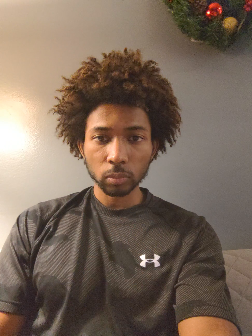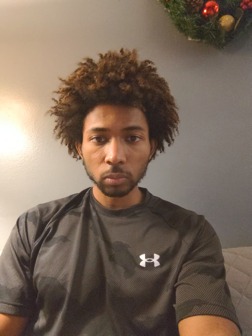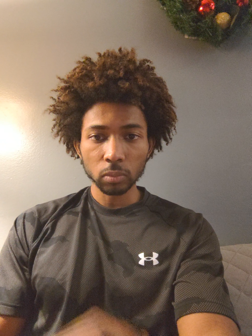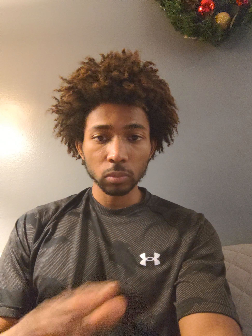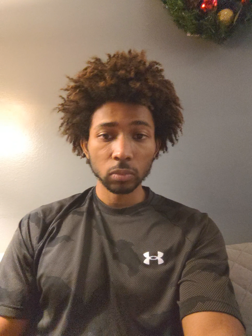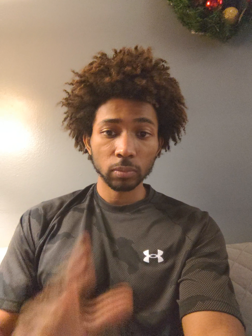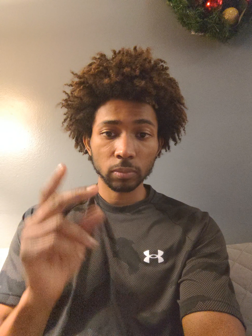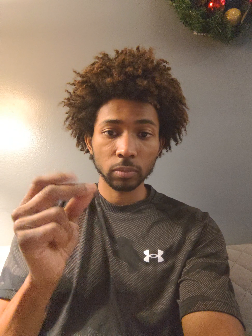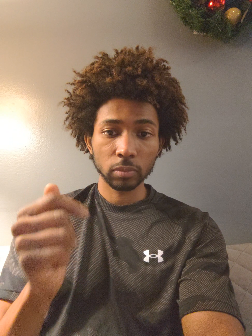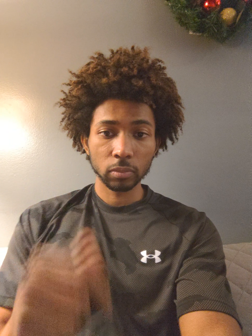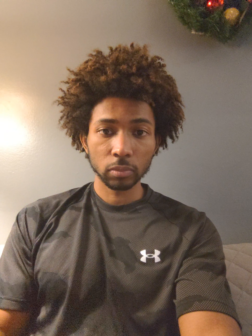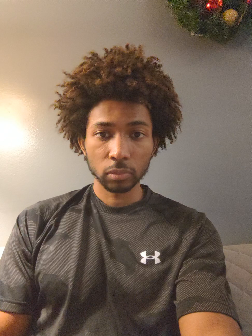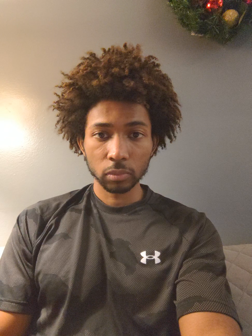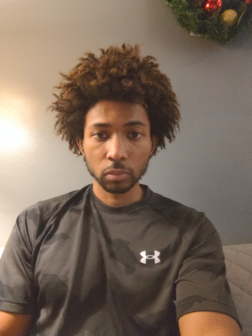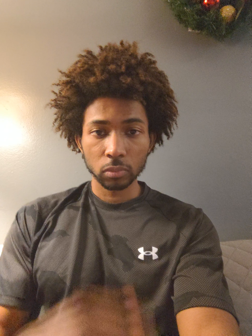dog